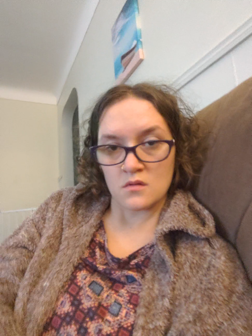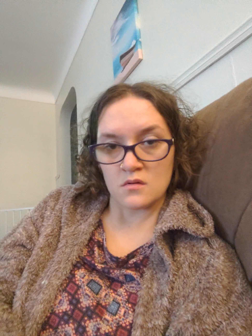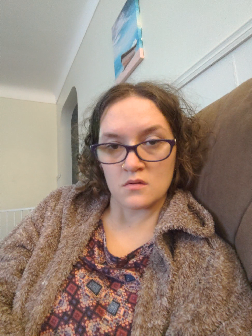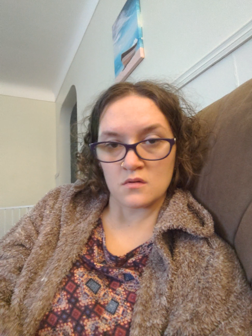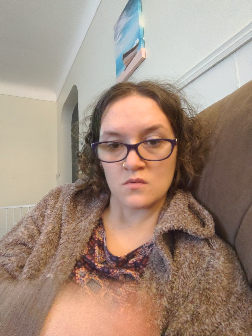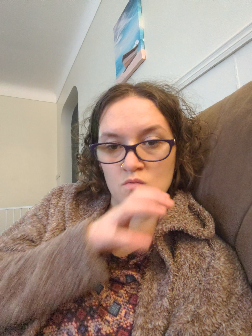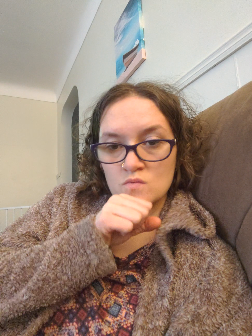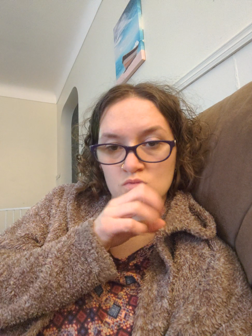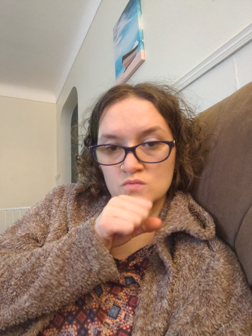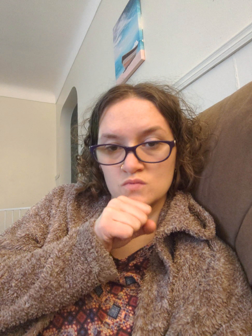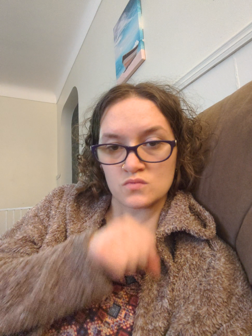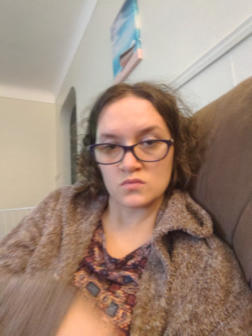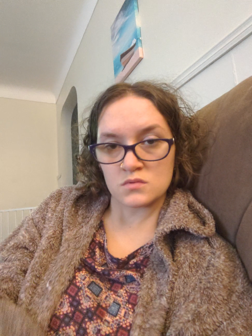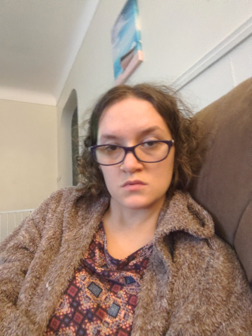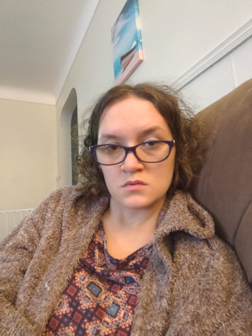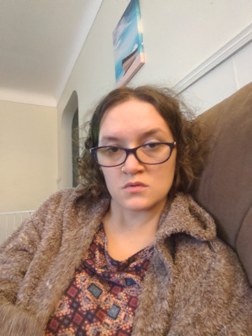orange